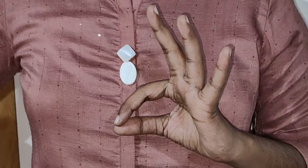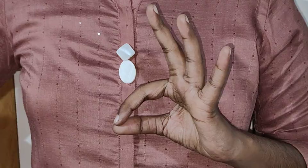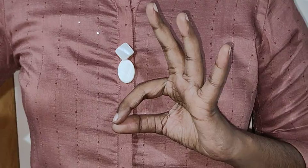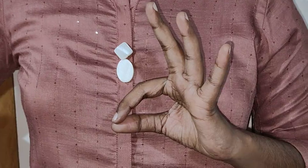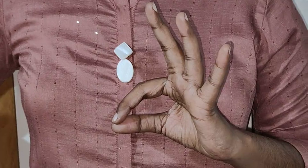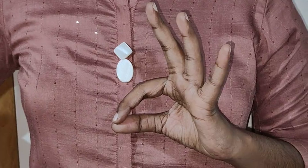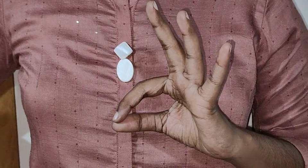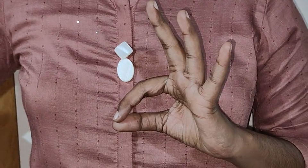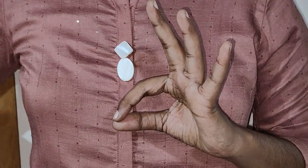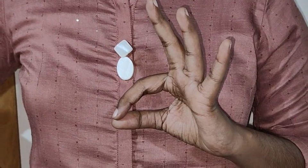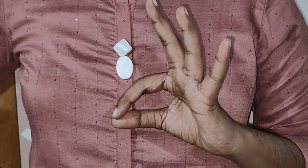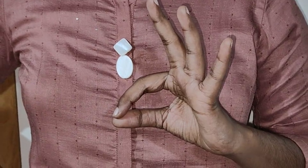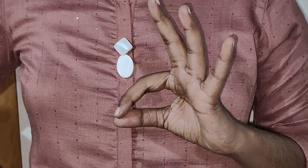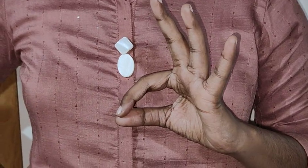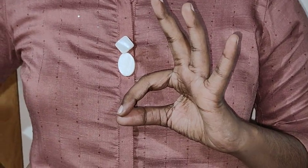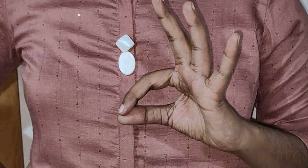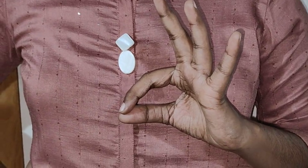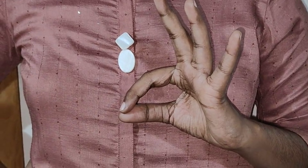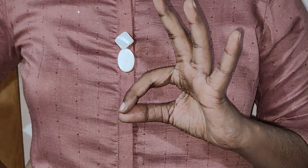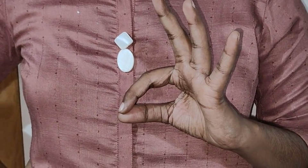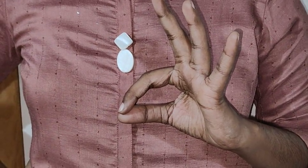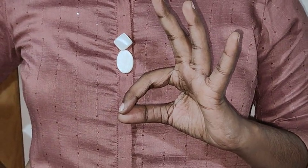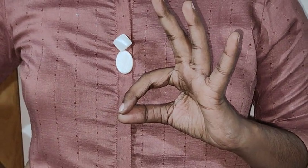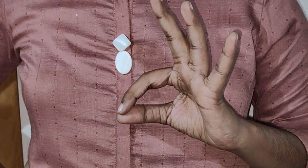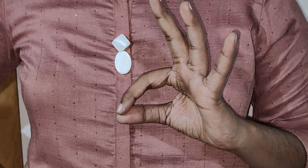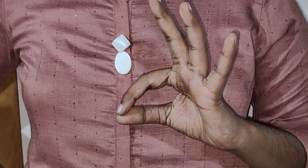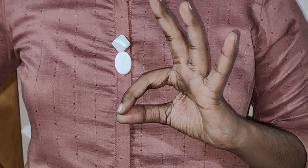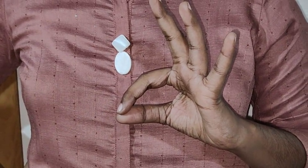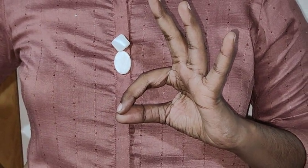ഒ